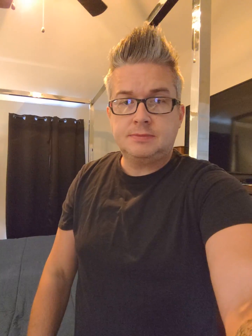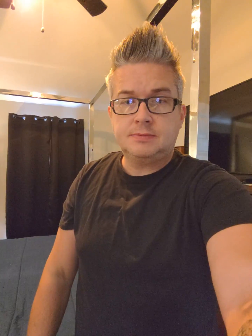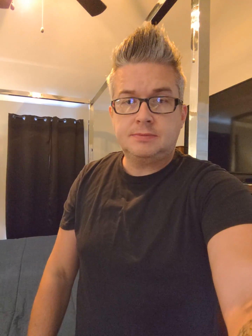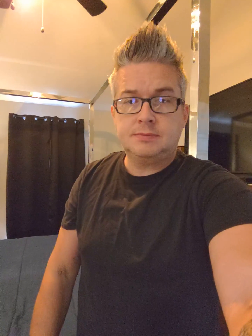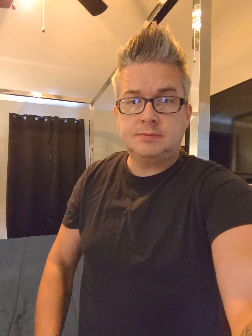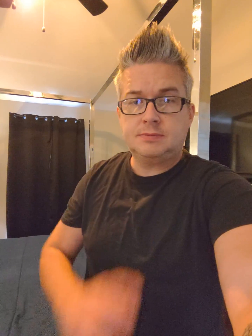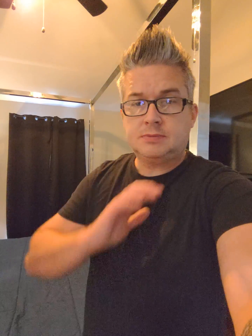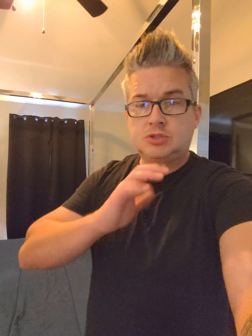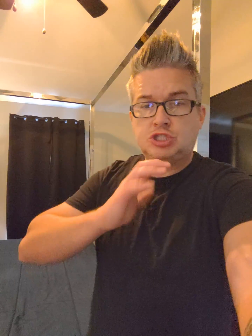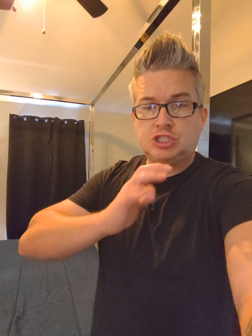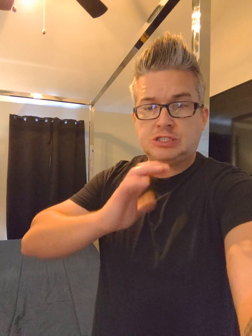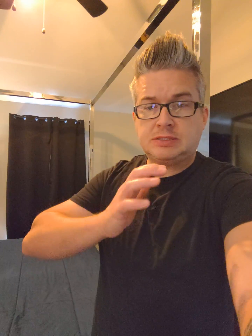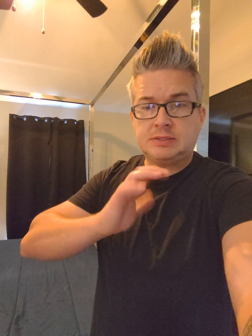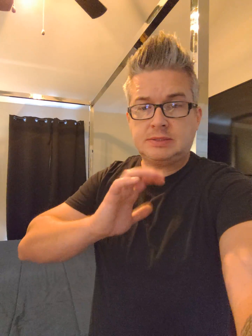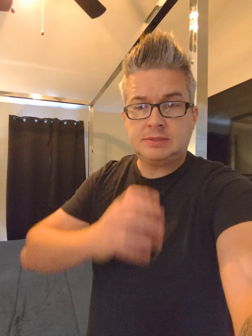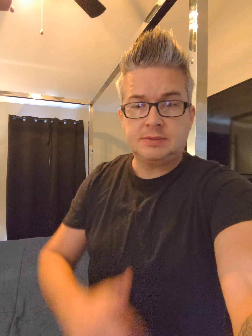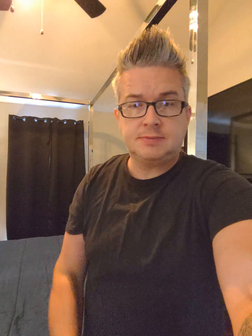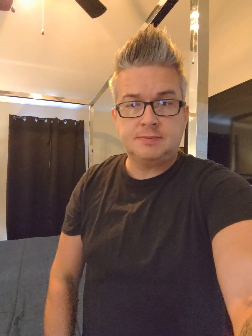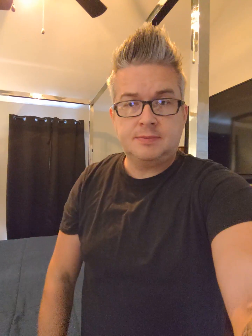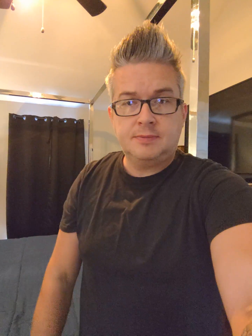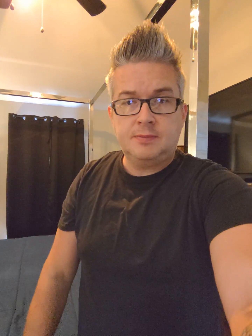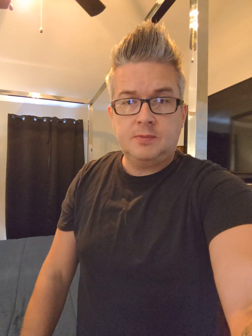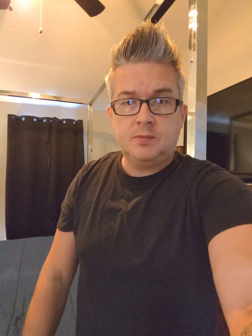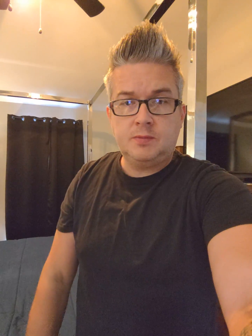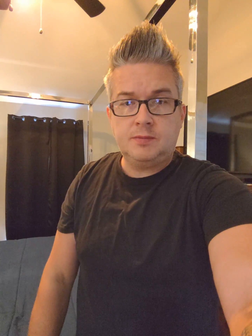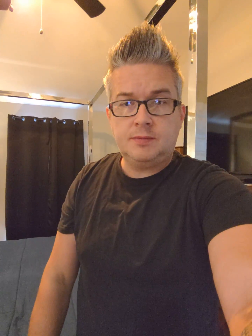cheese